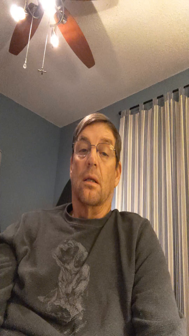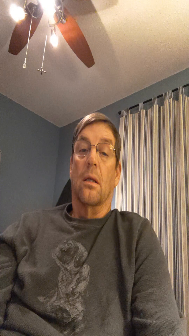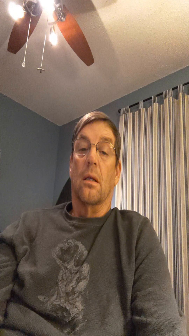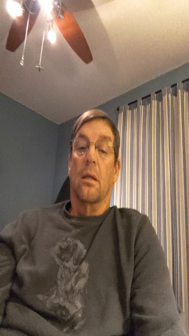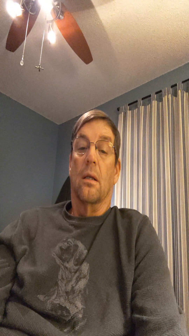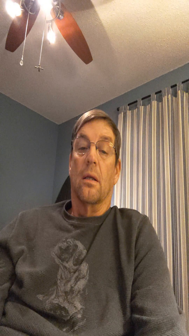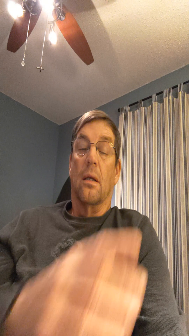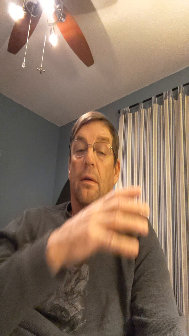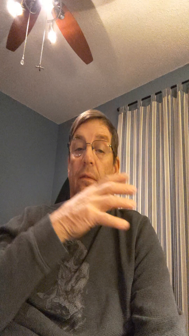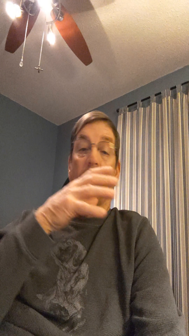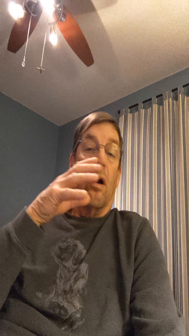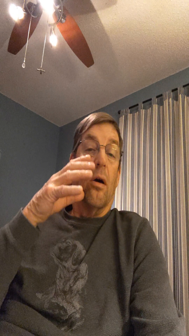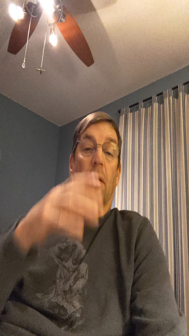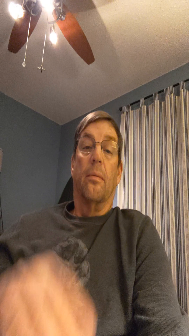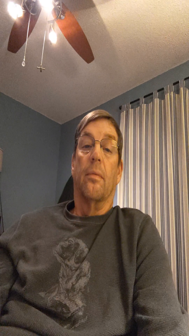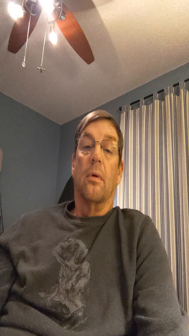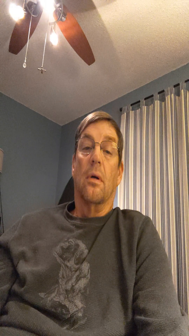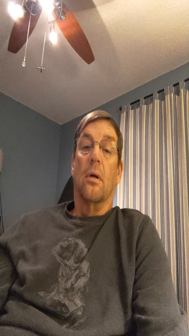farm